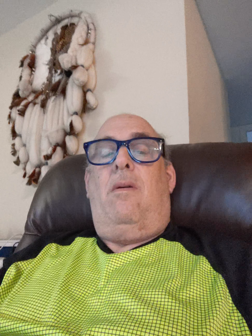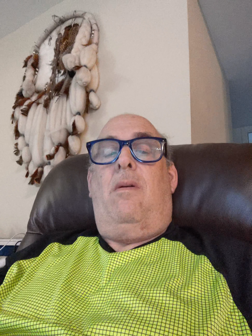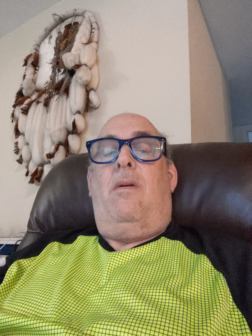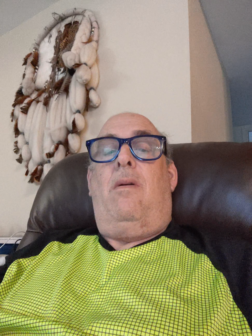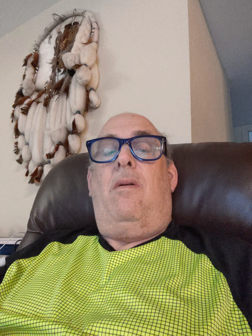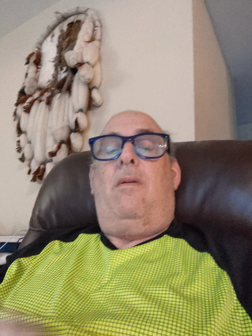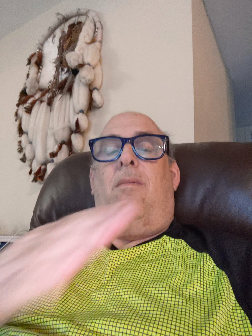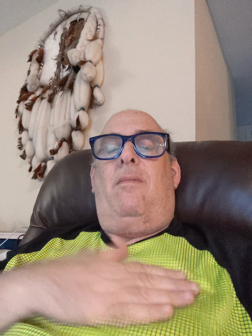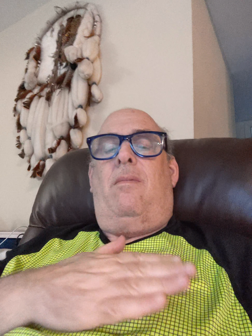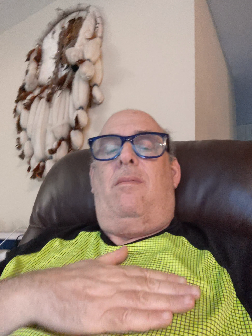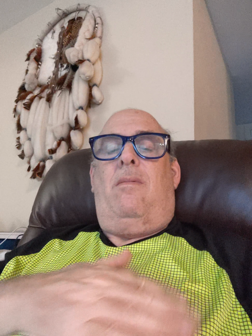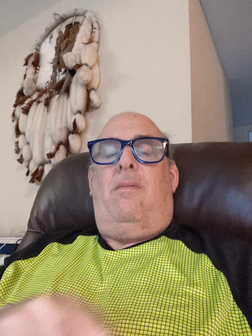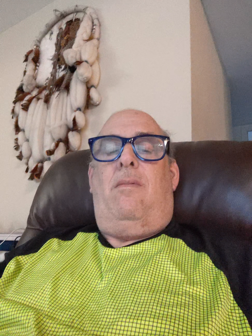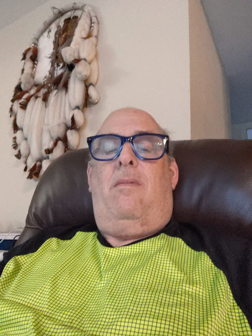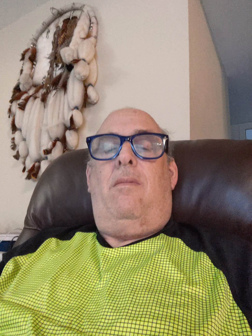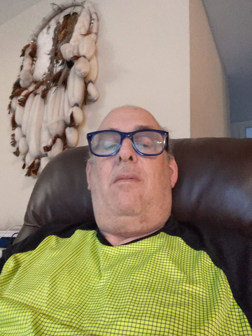my